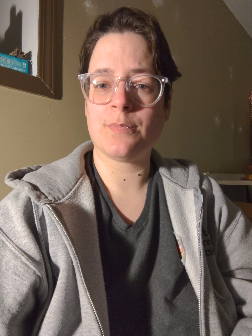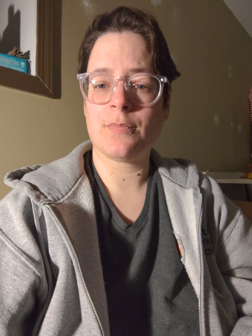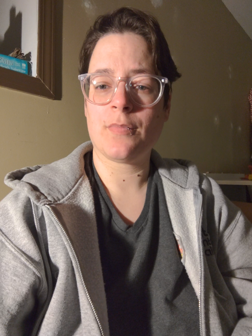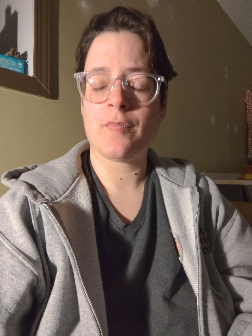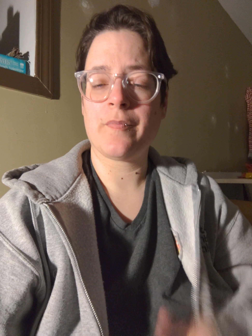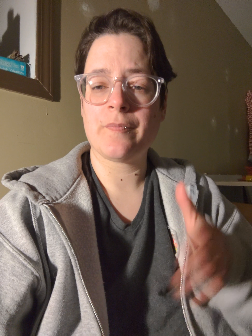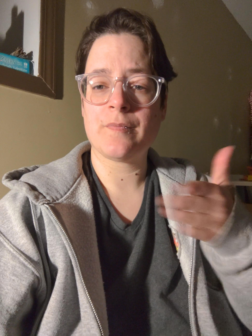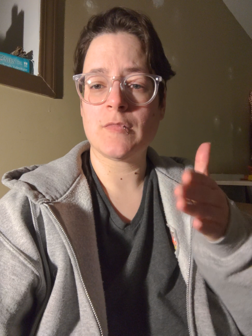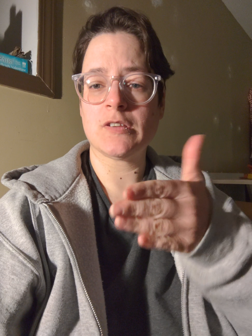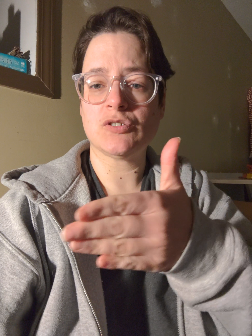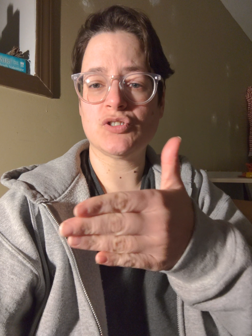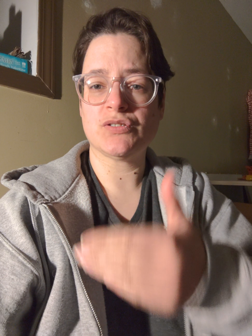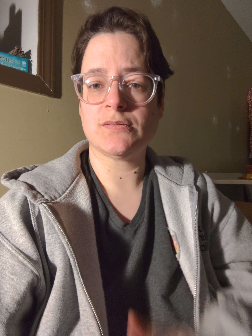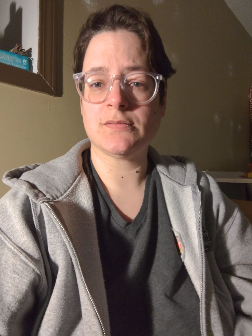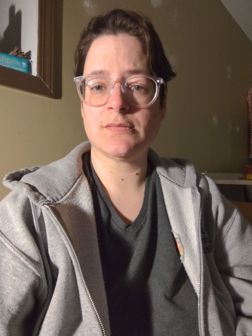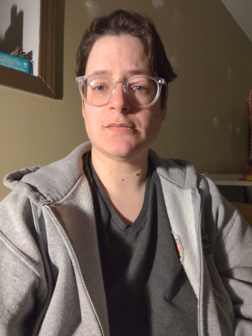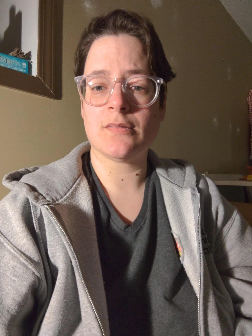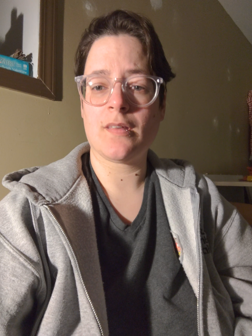fish